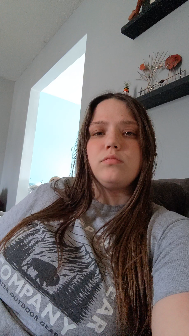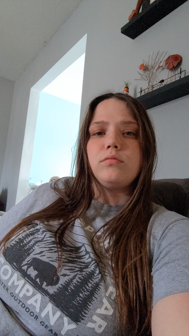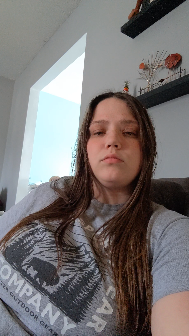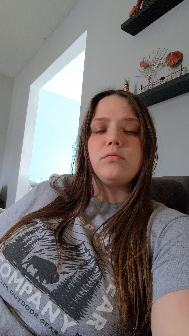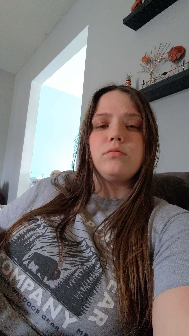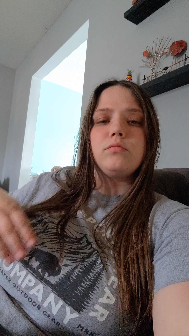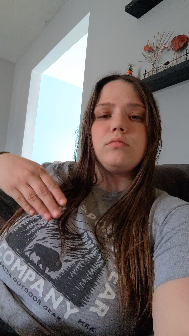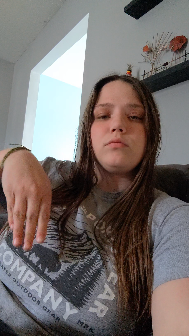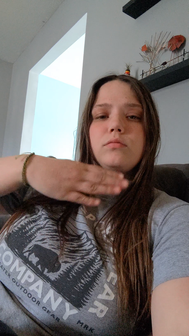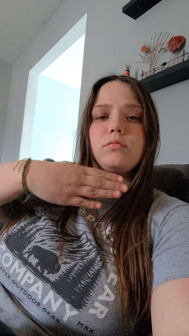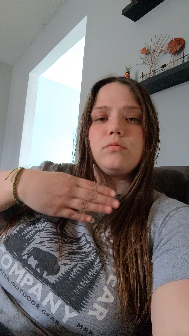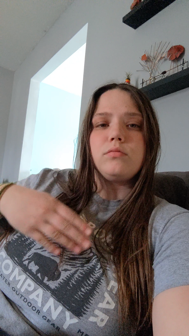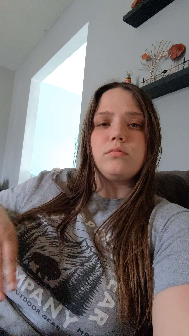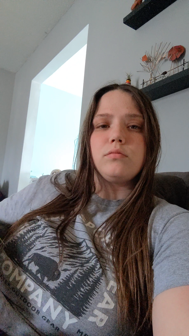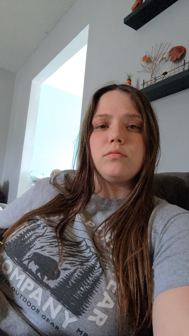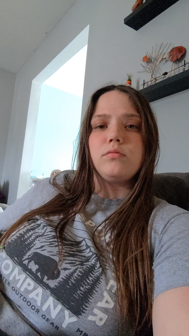kick